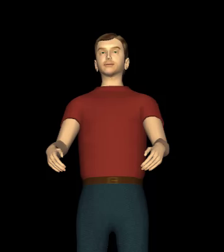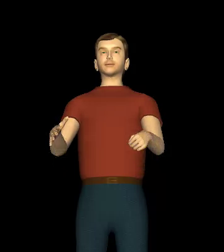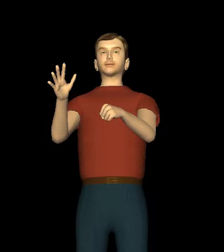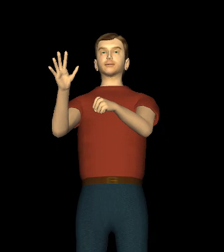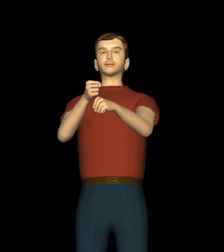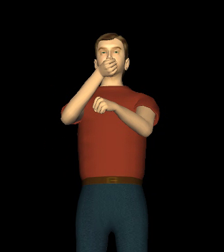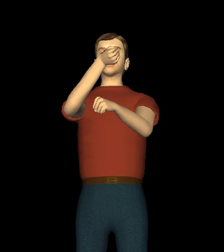يربح